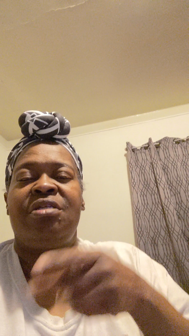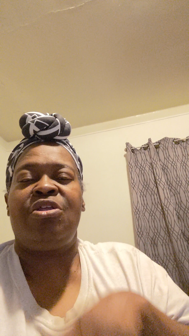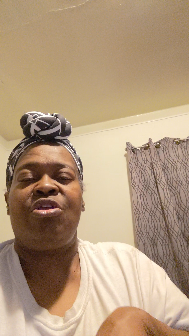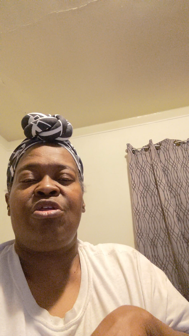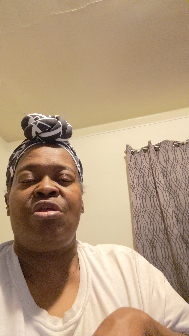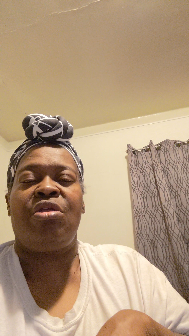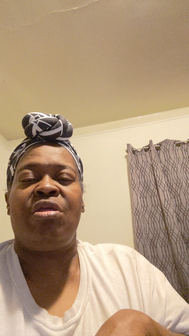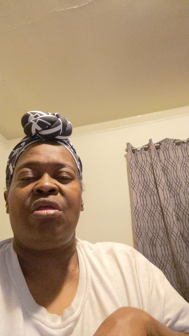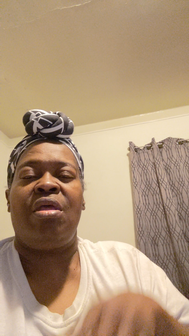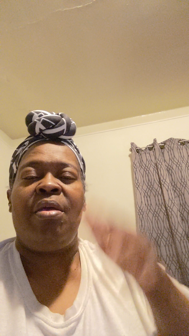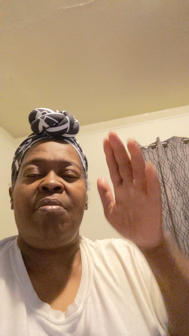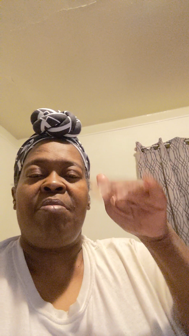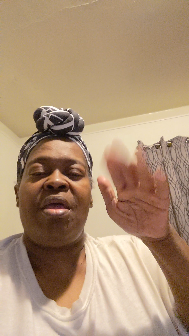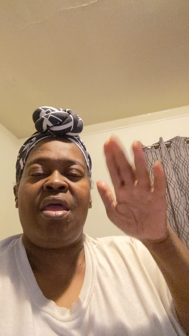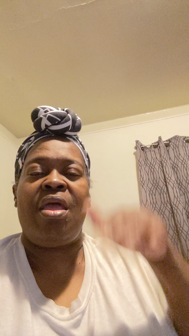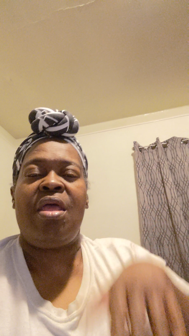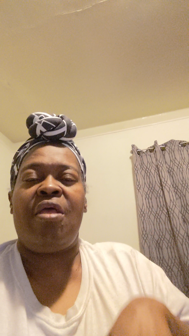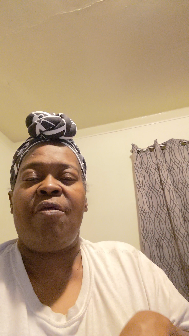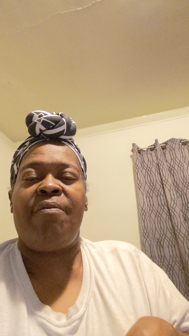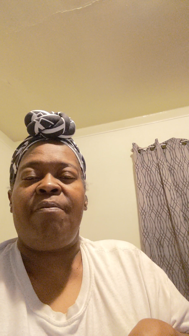paint